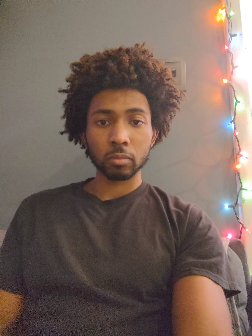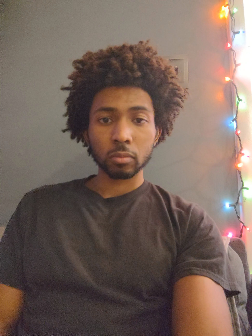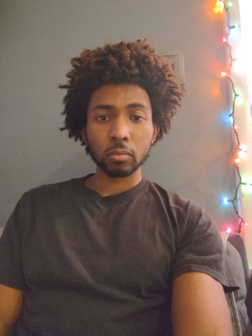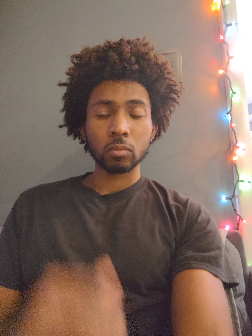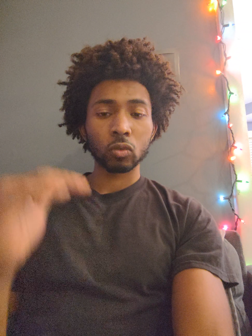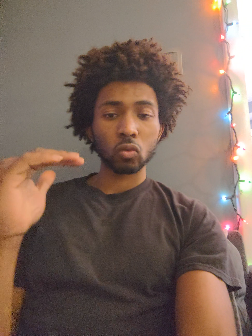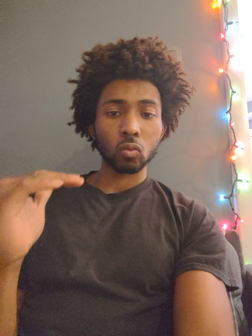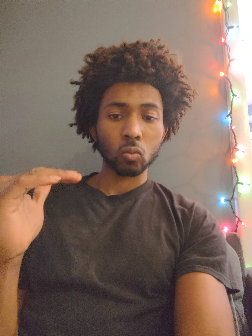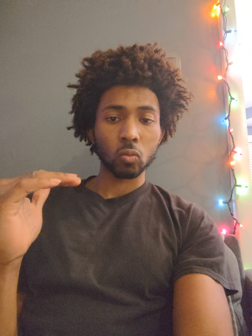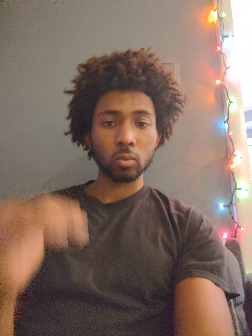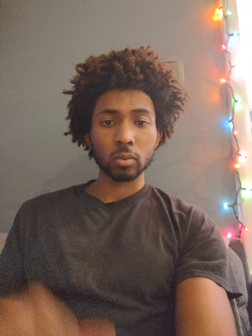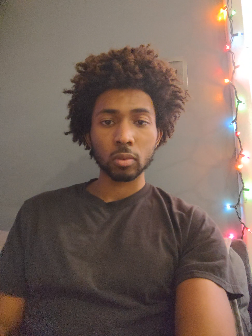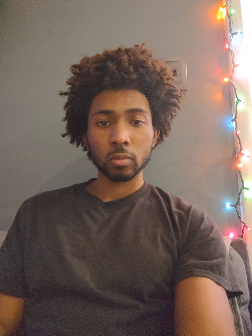child